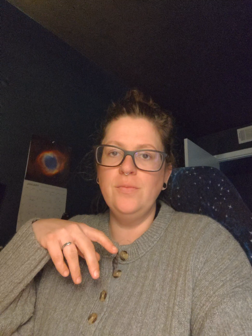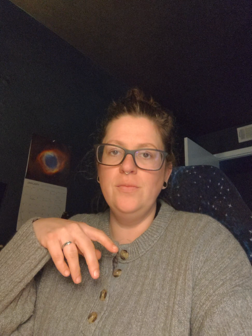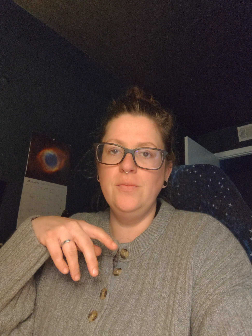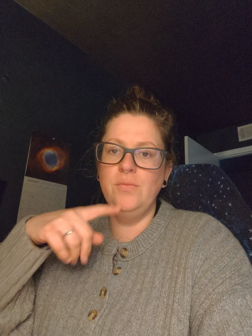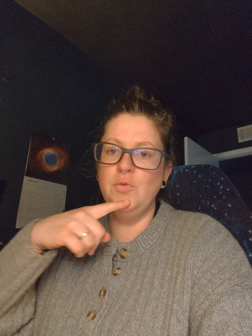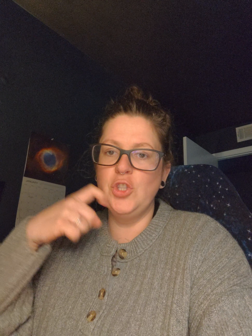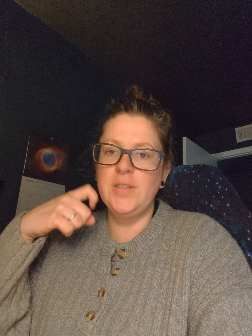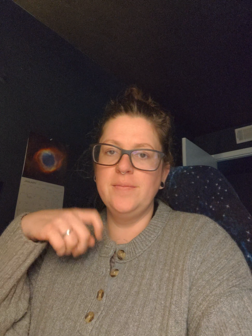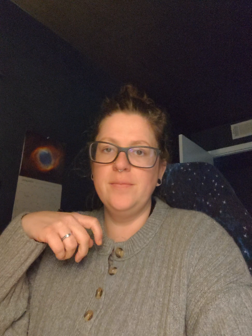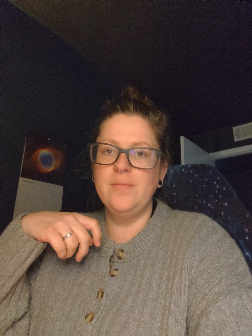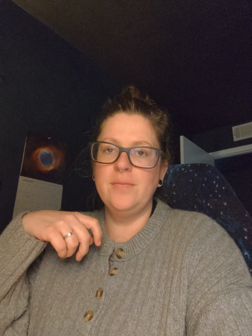dry